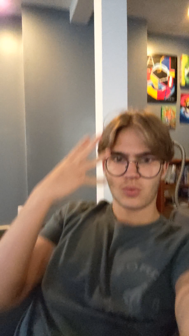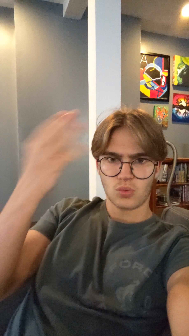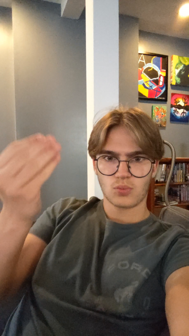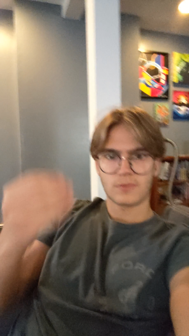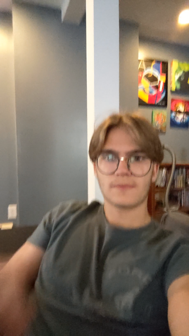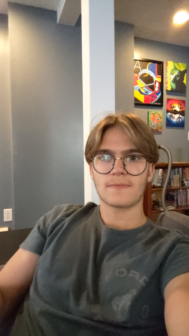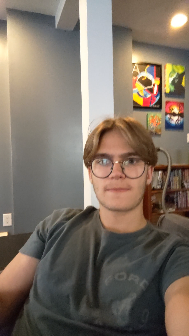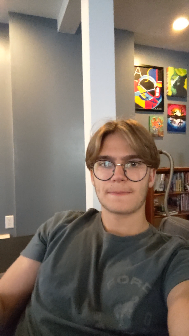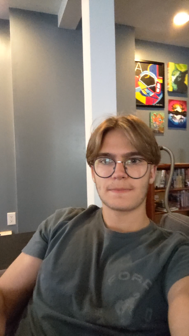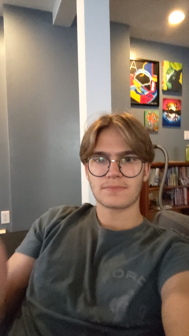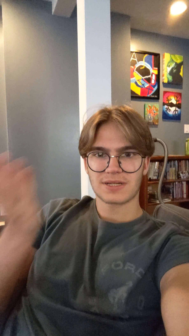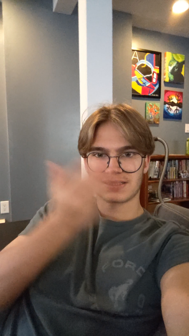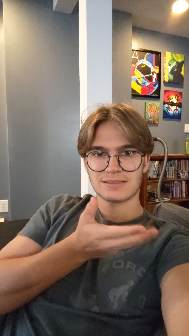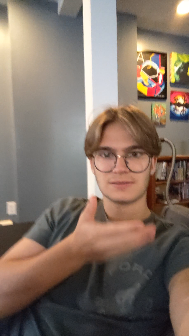bring